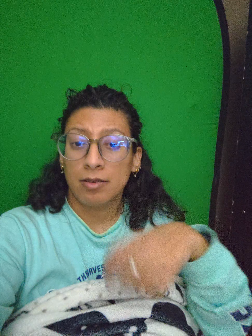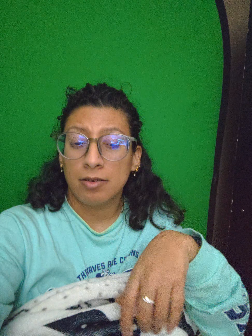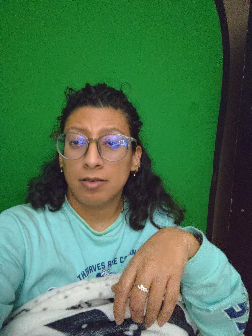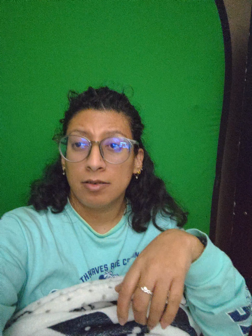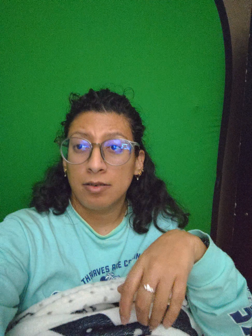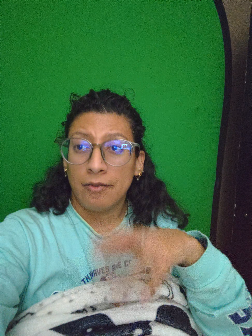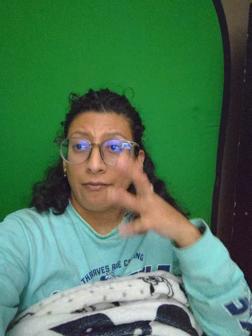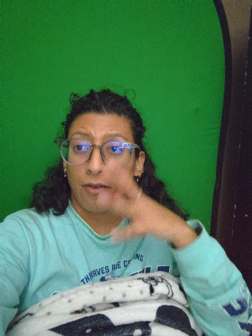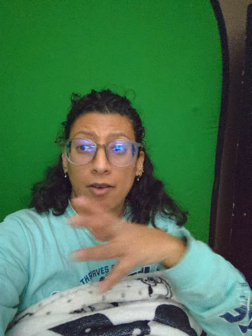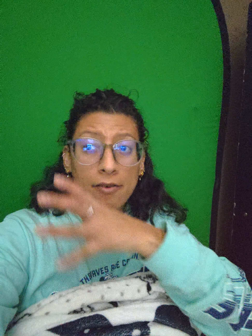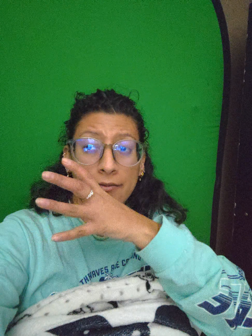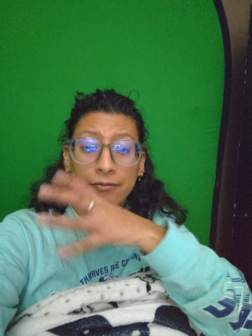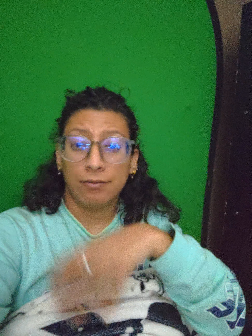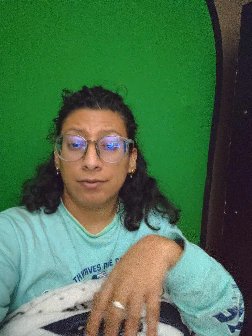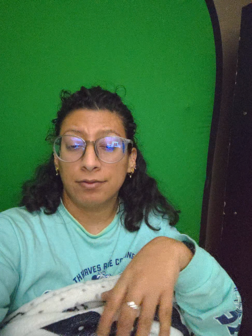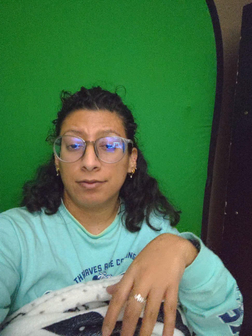farm